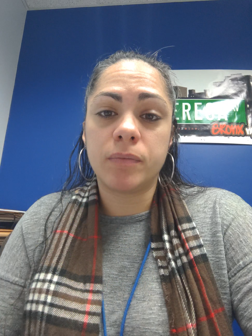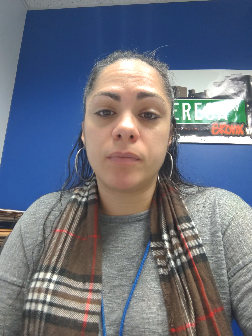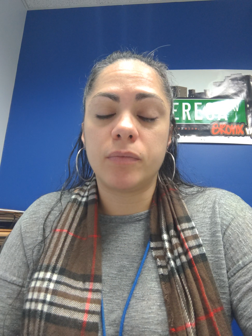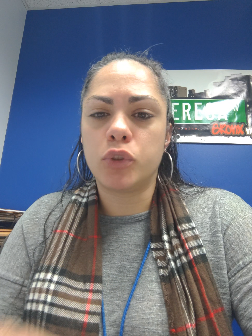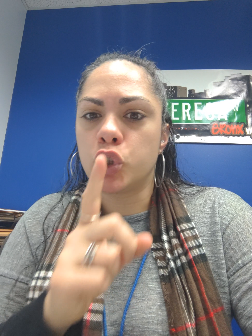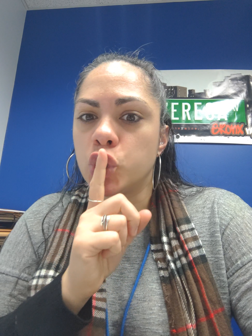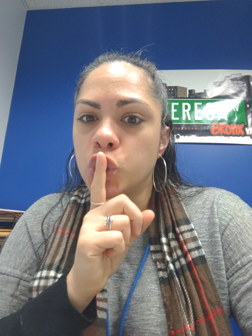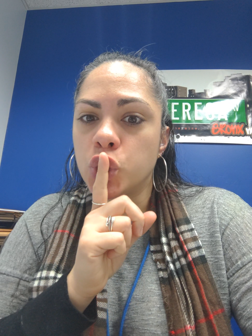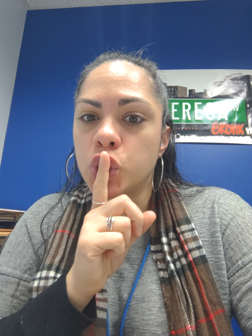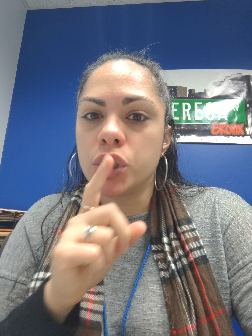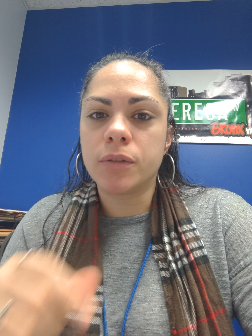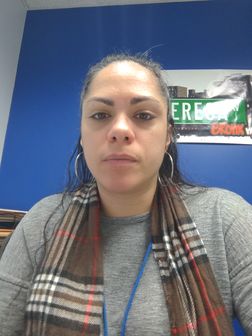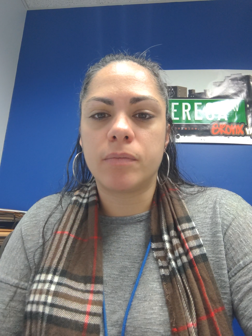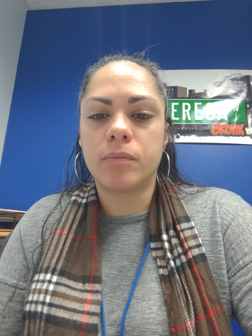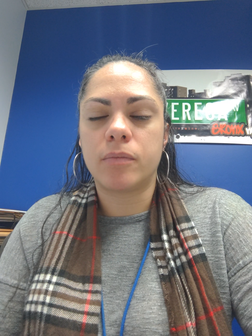shhh